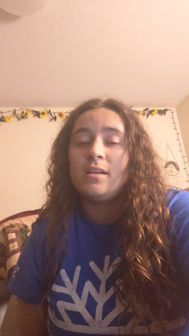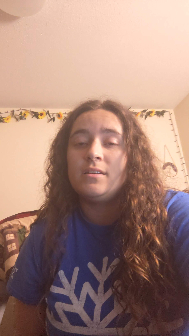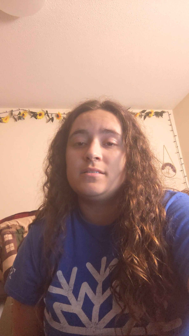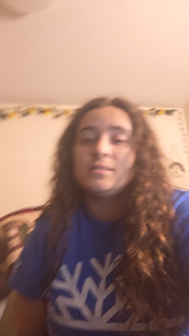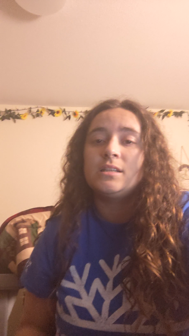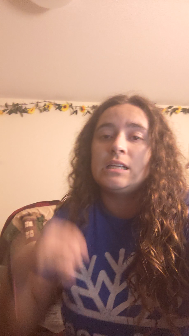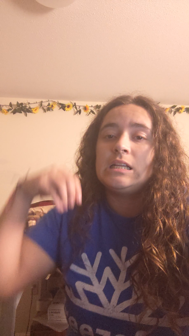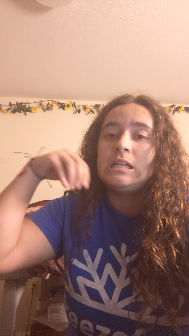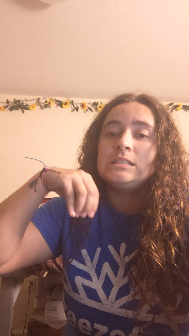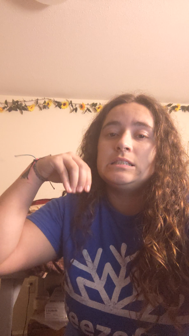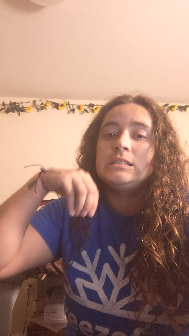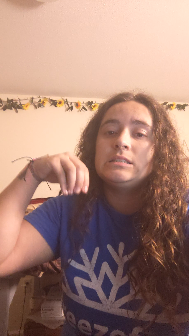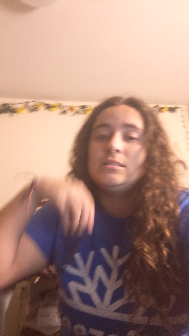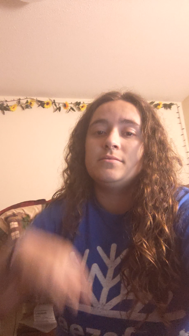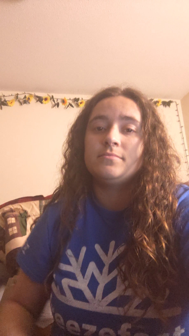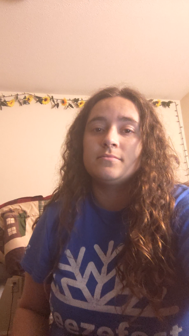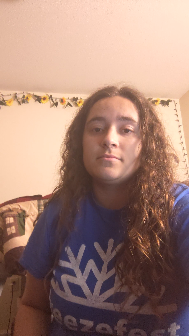inside